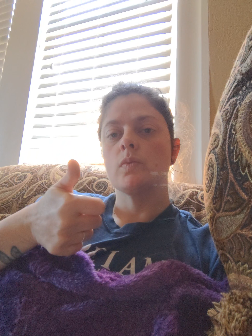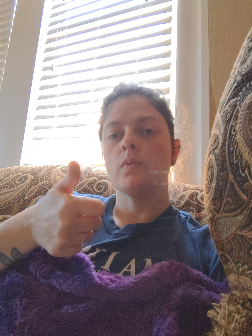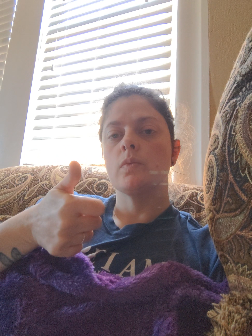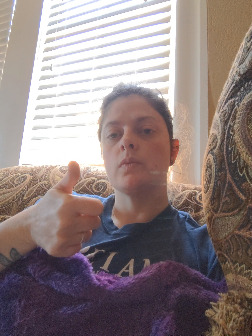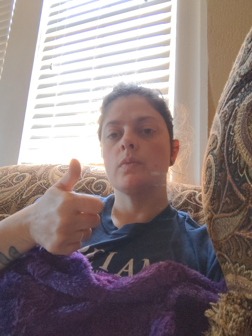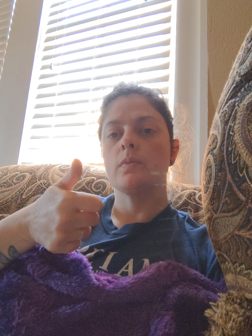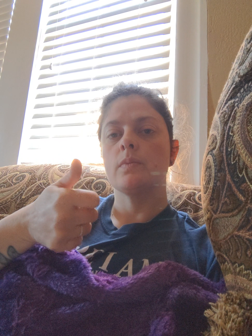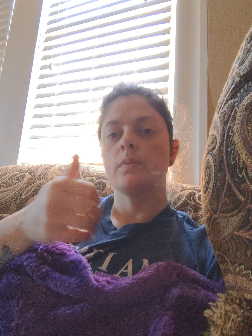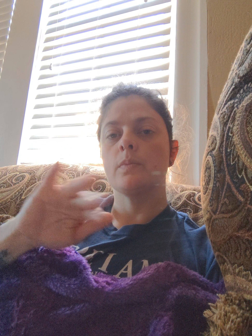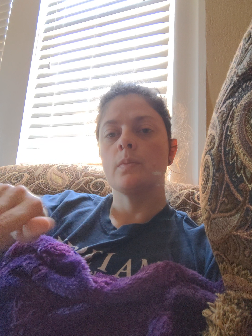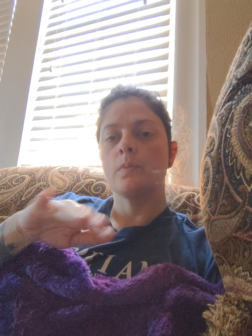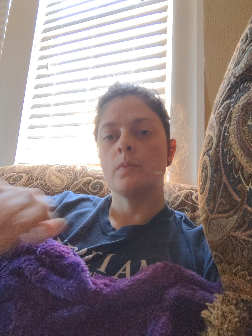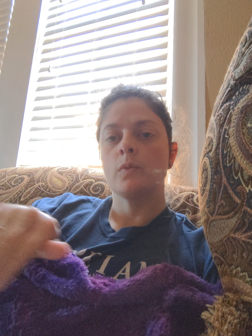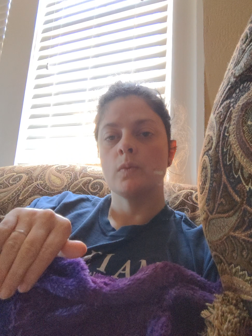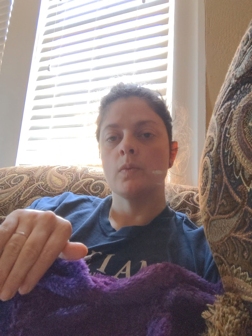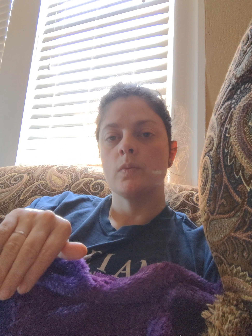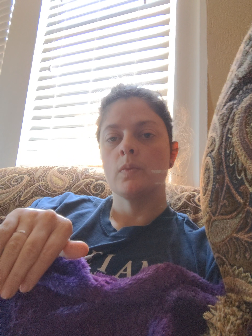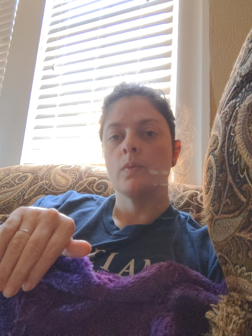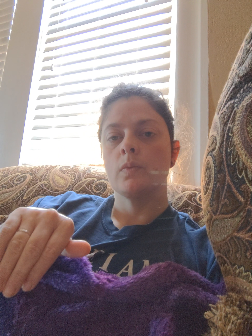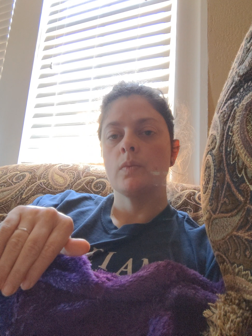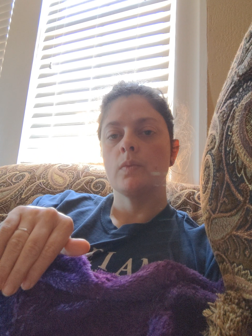pool